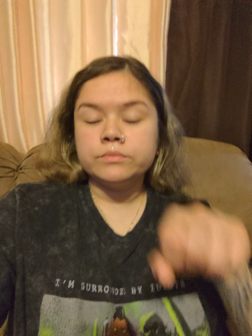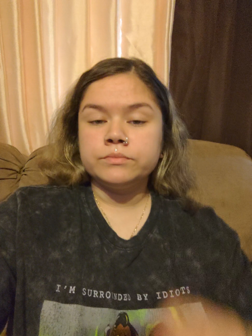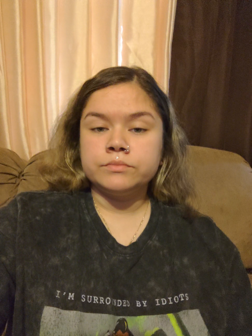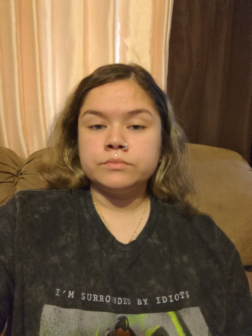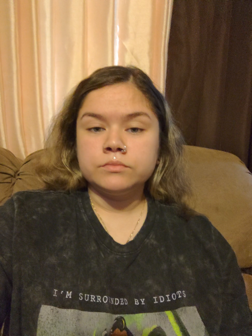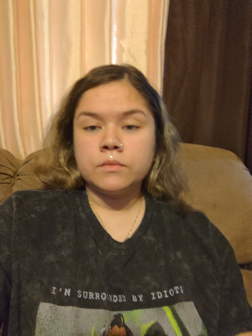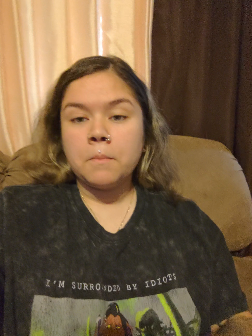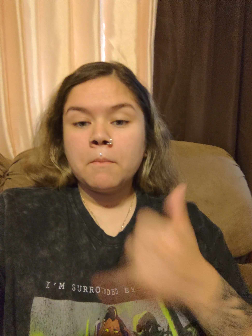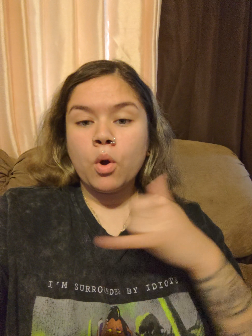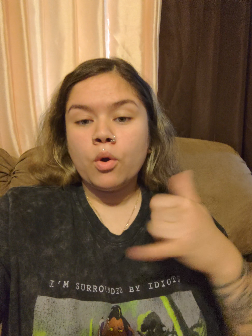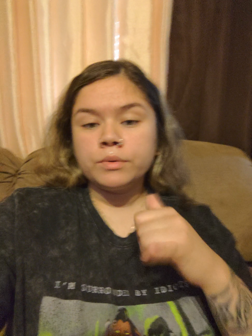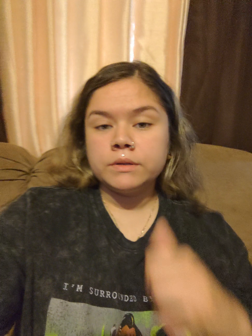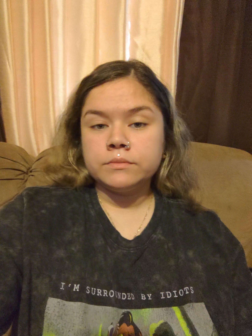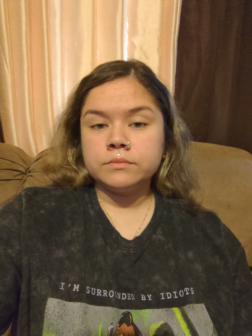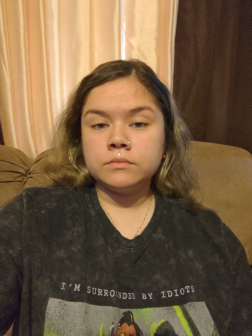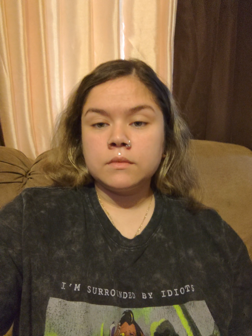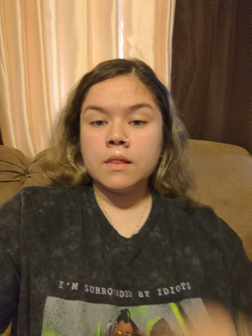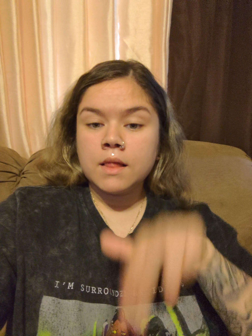party